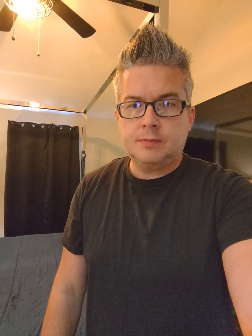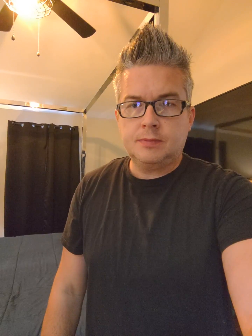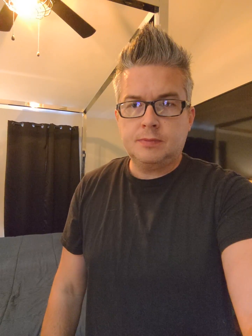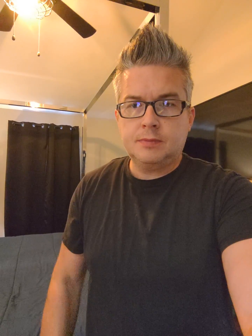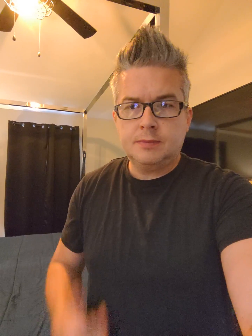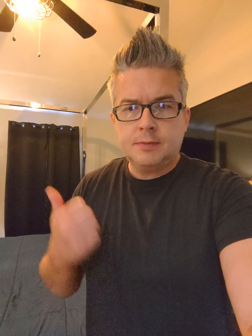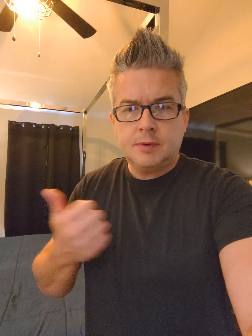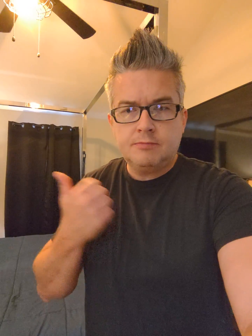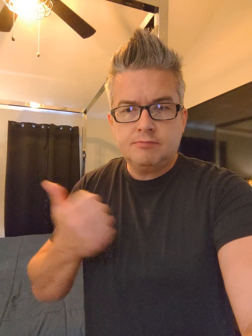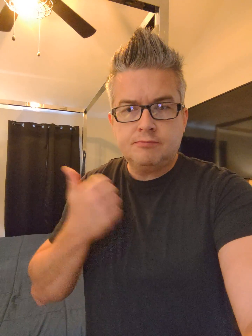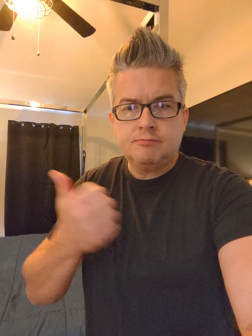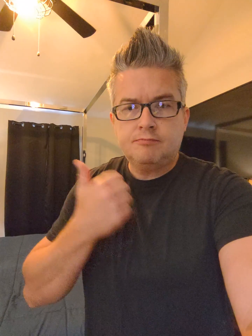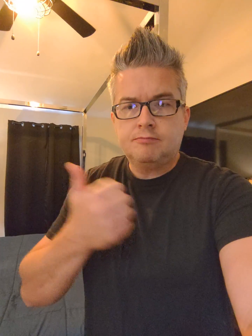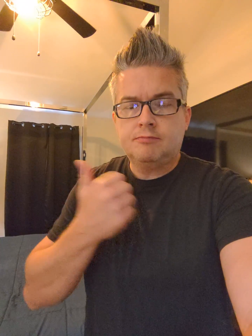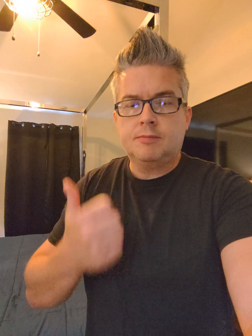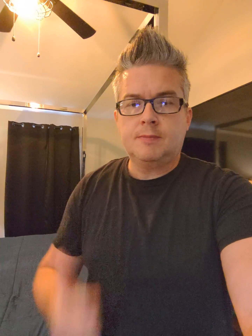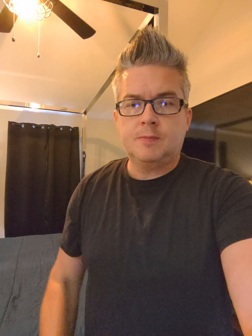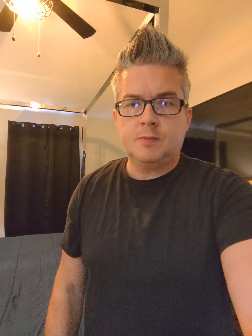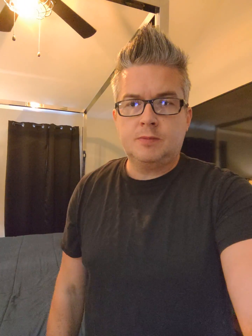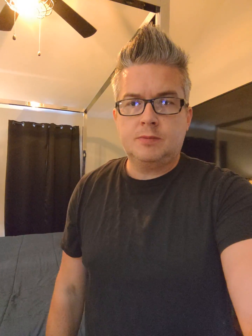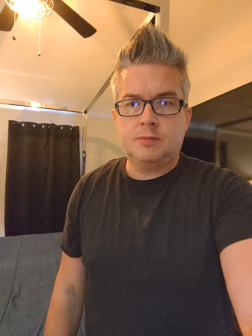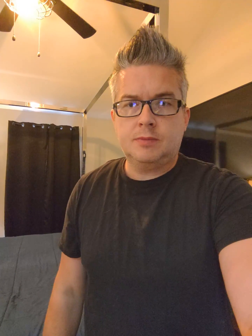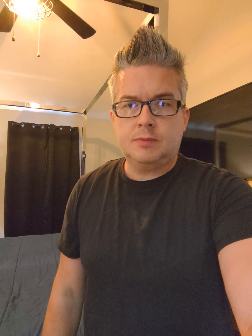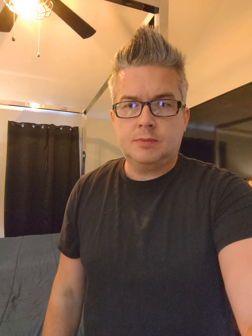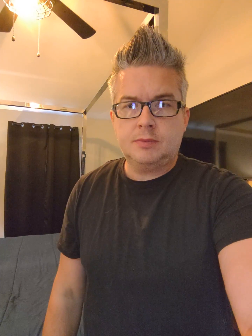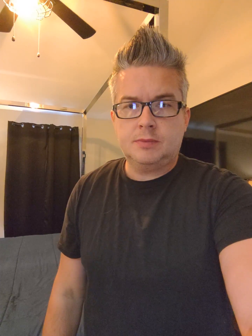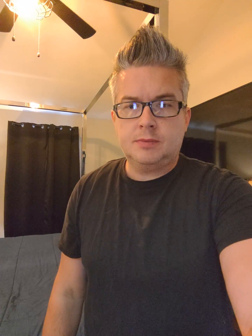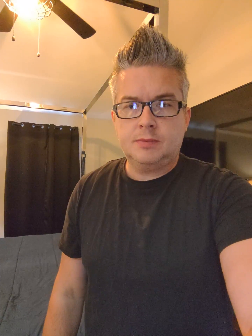chase